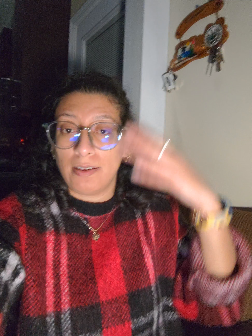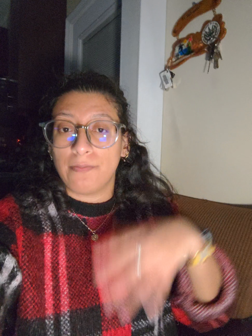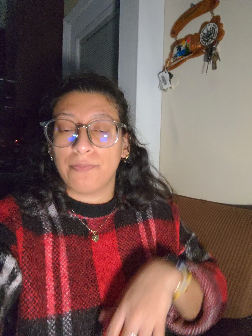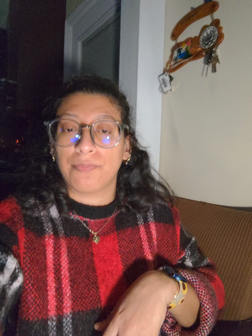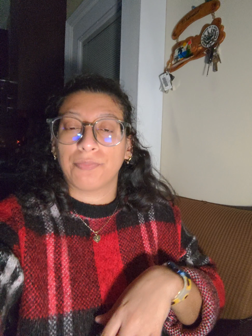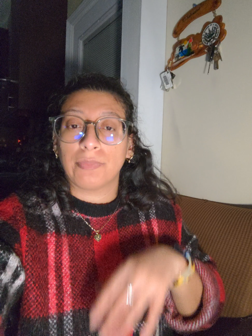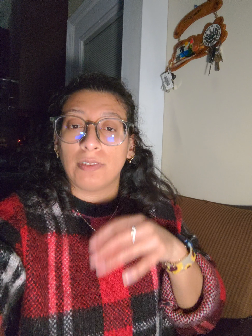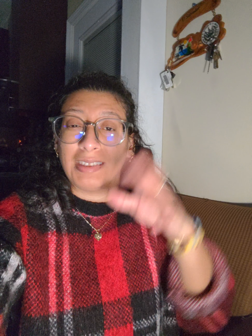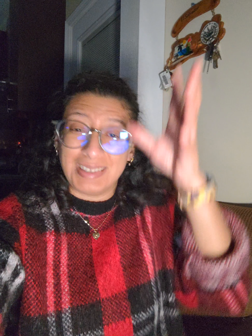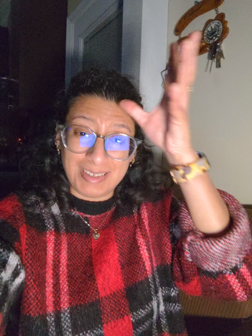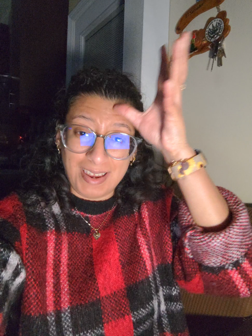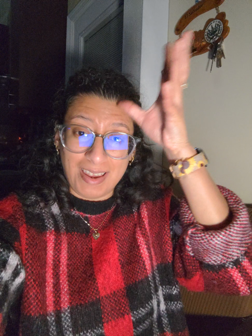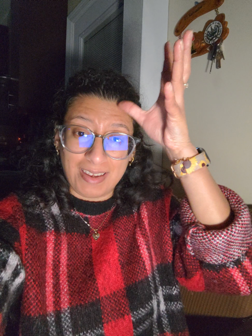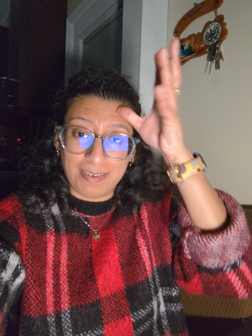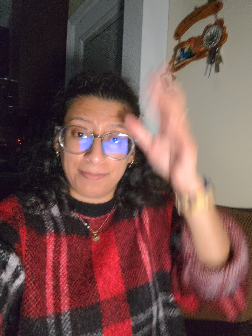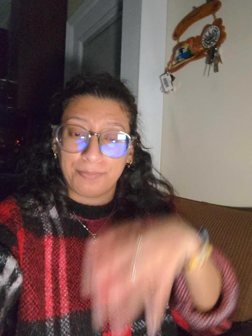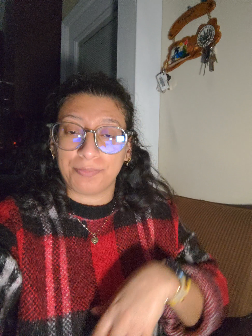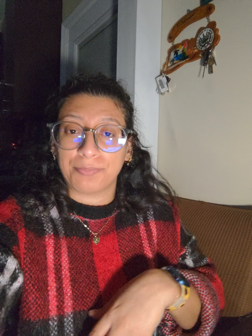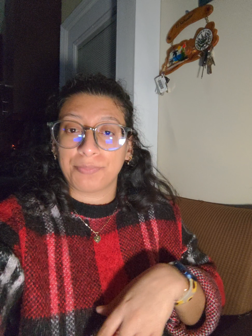dad